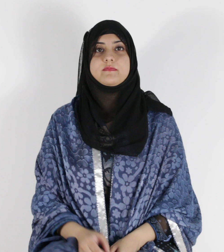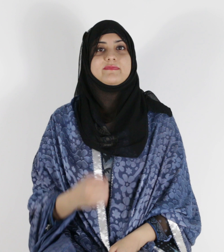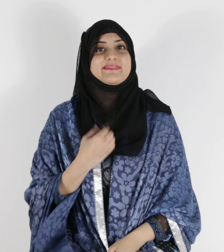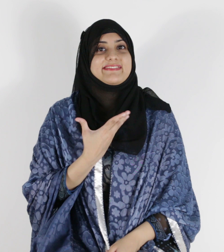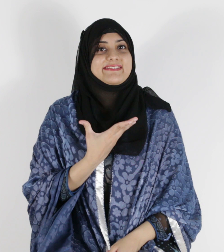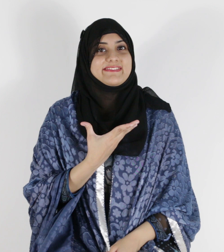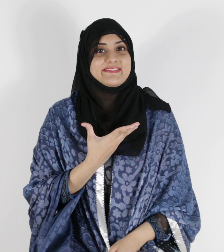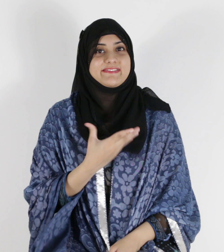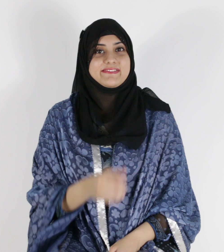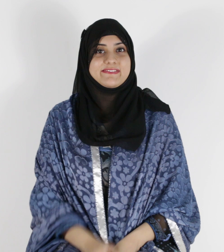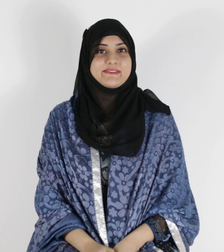glad